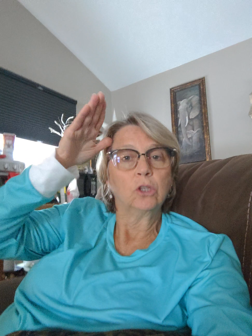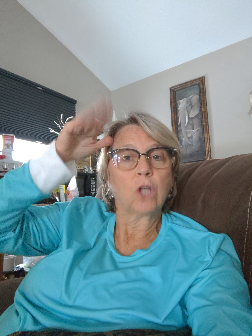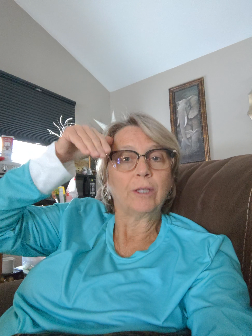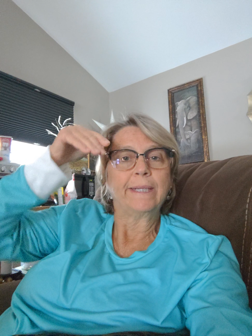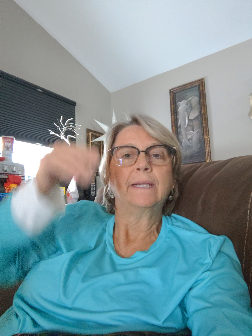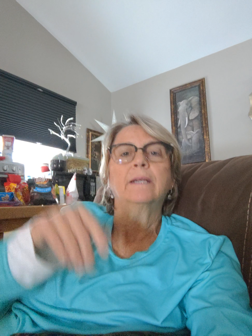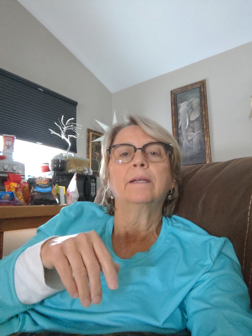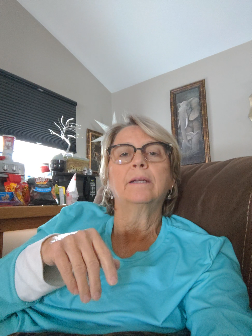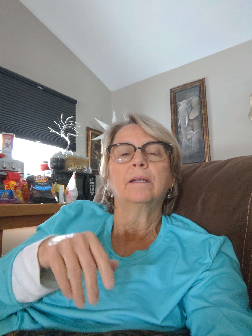donkey